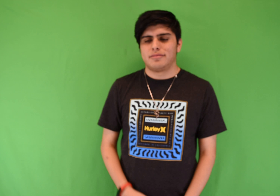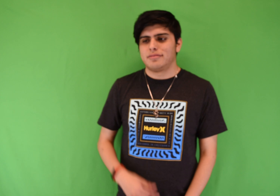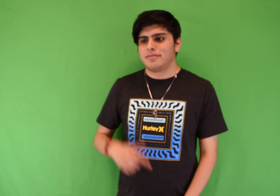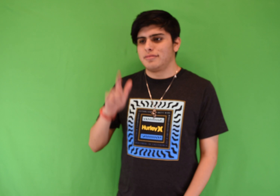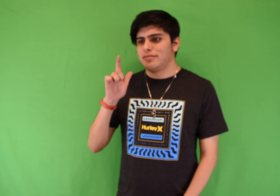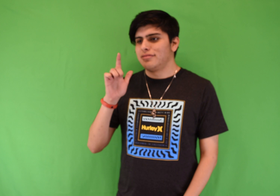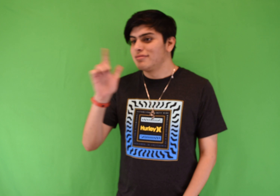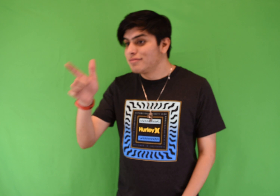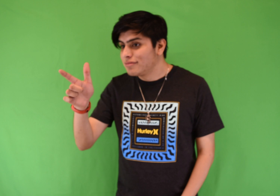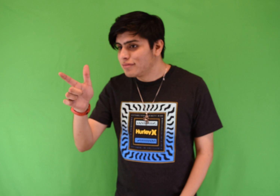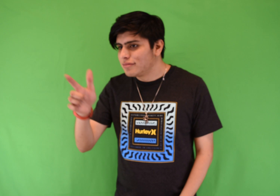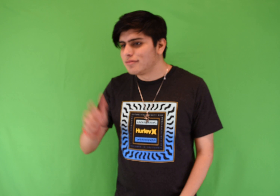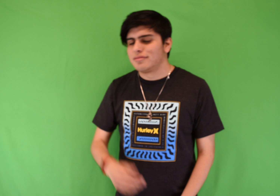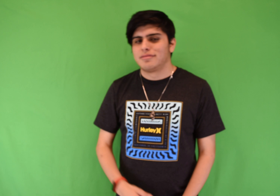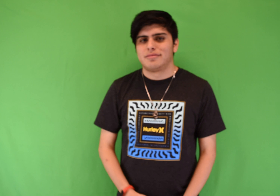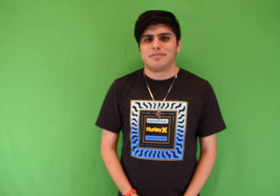él